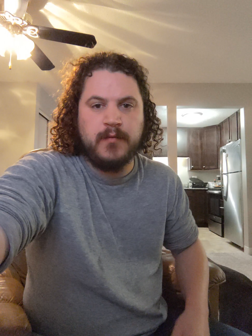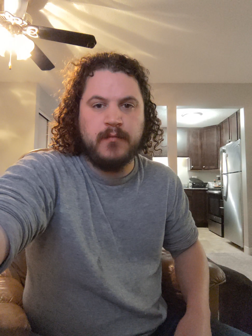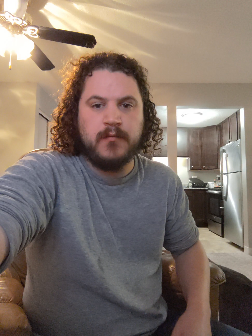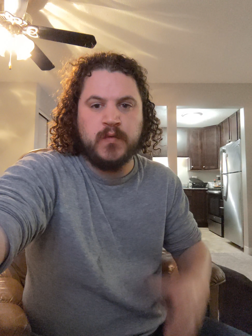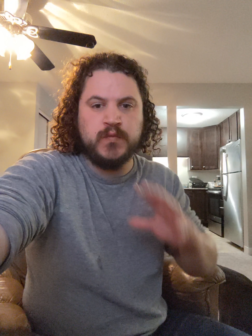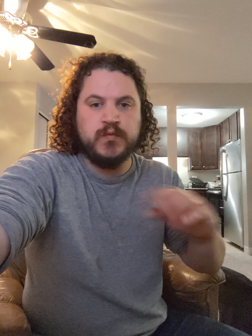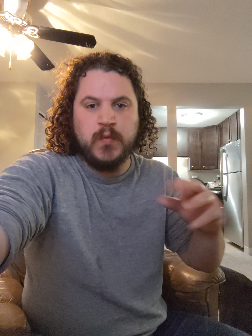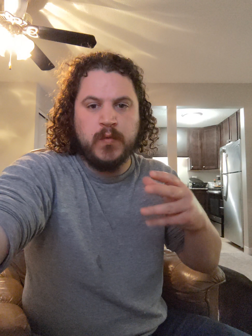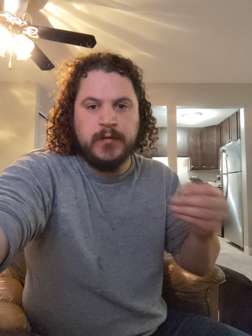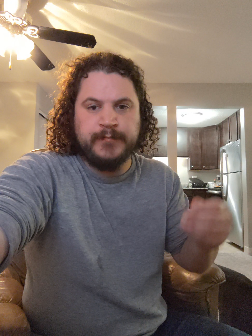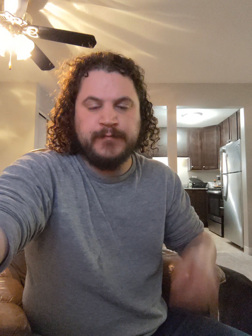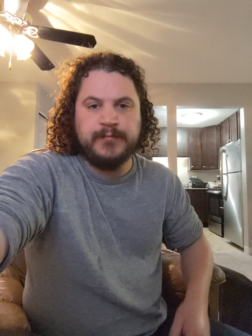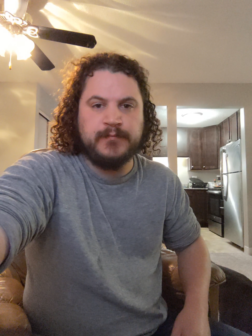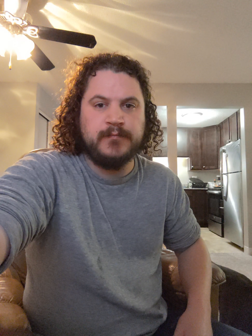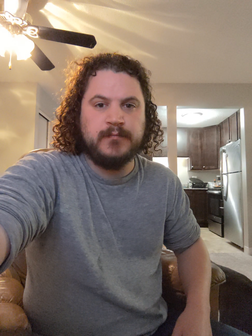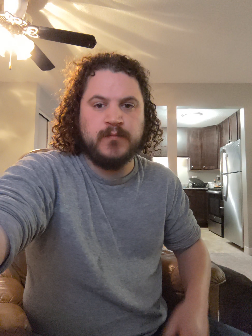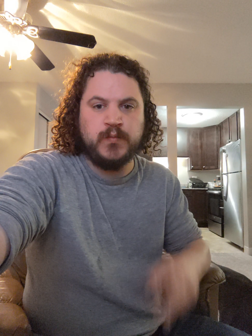story